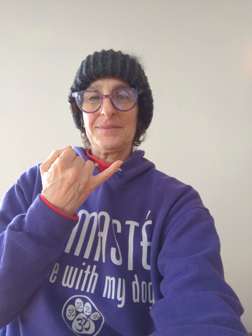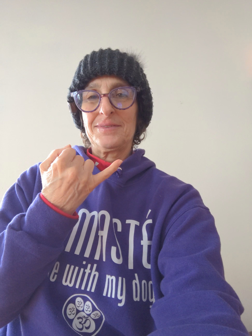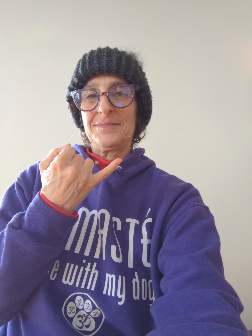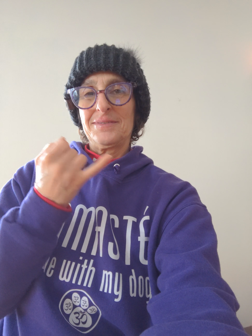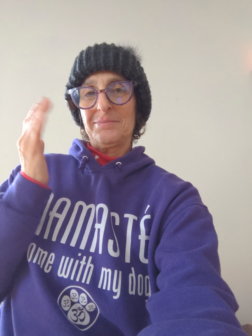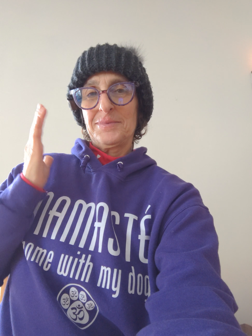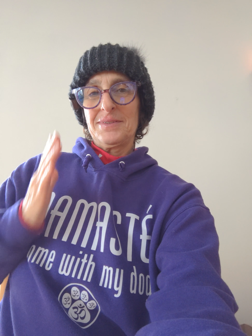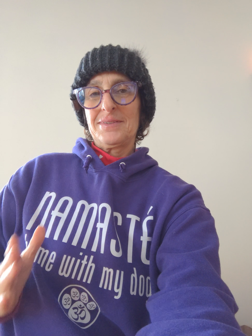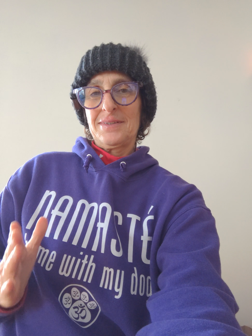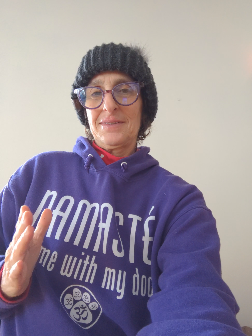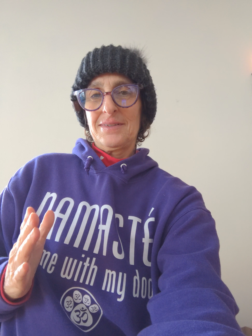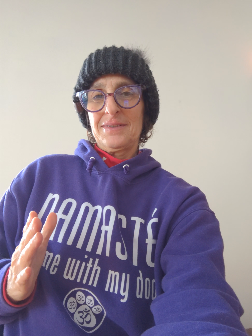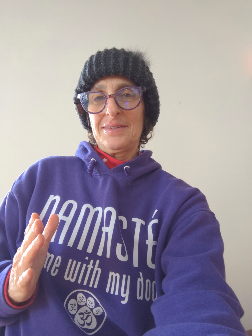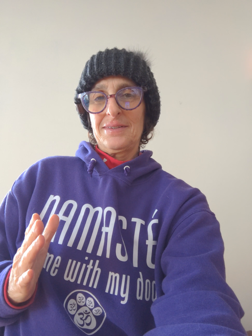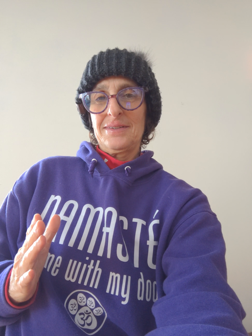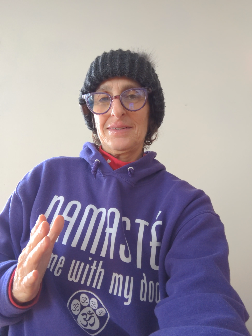beside